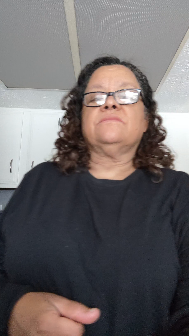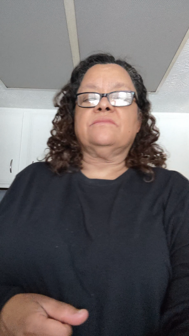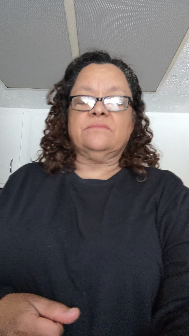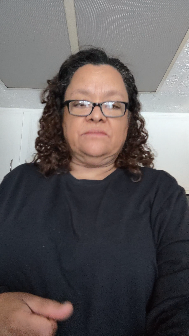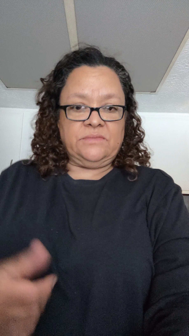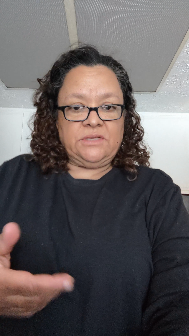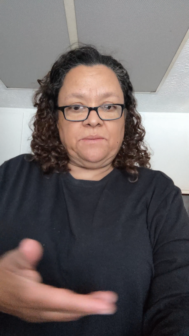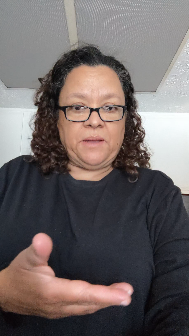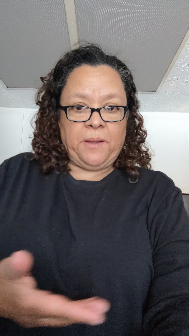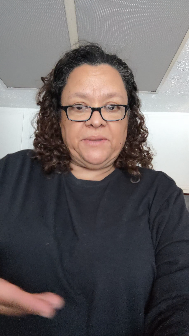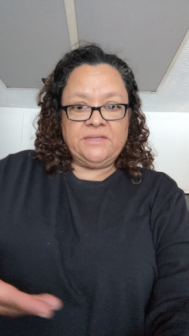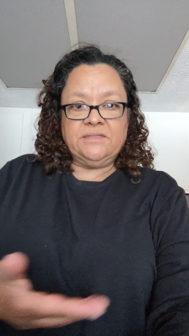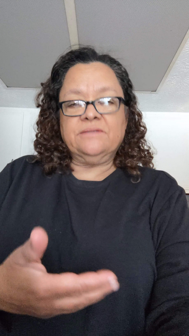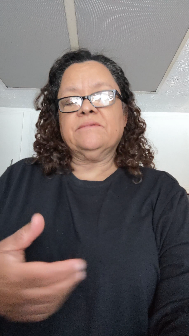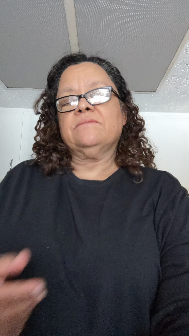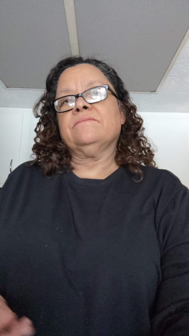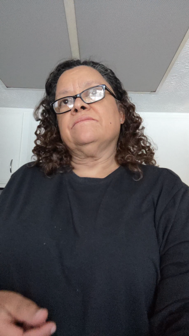baby